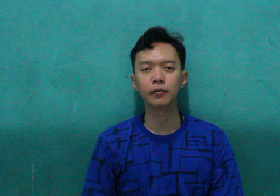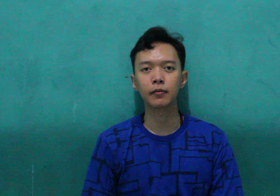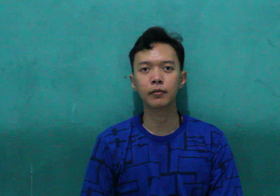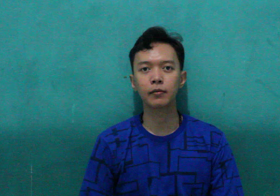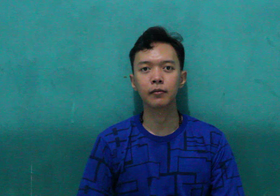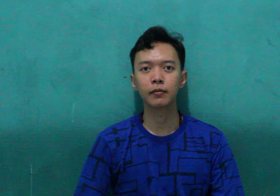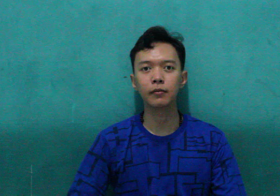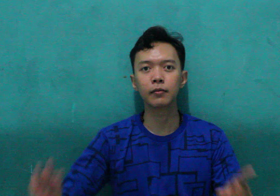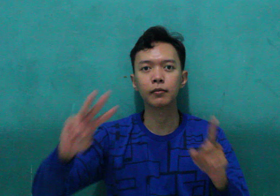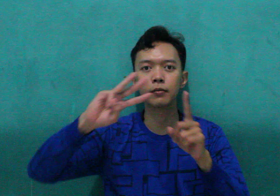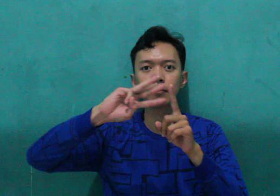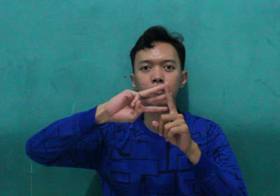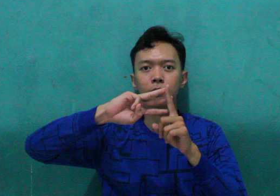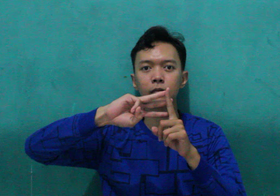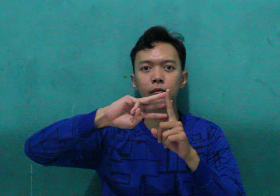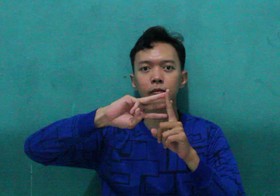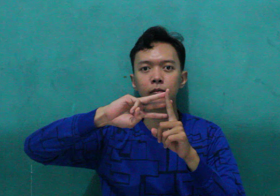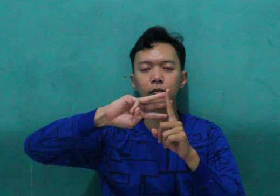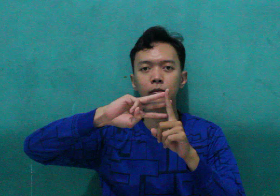B